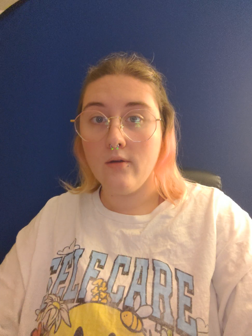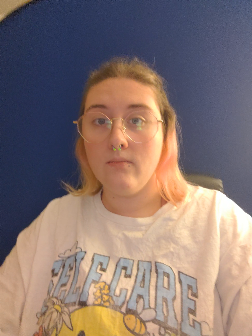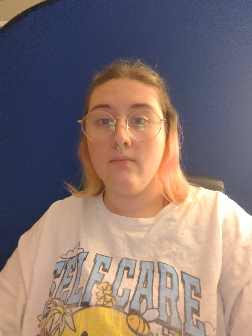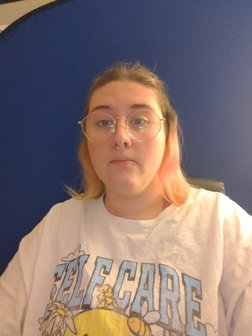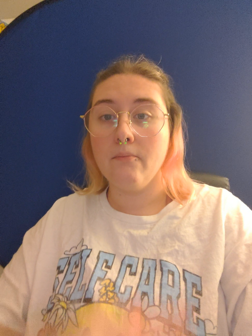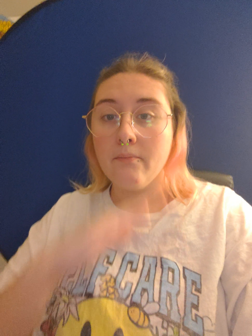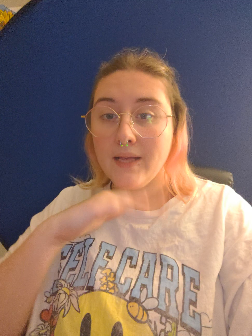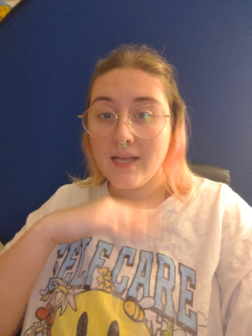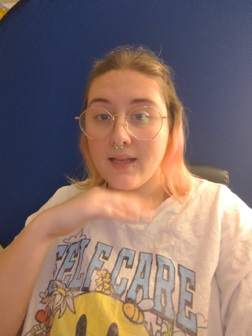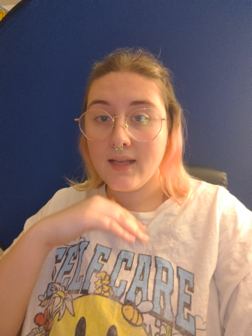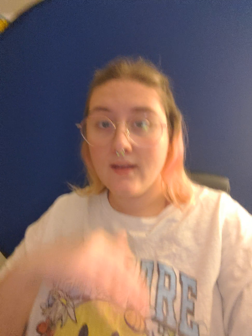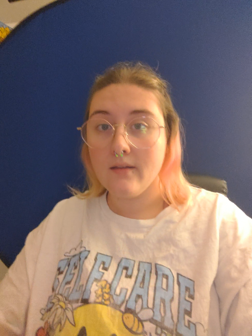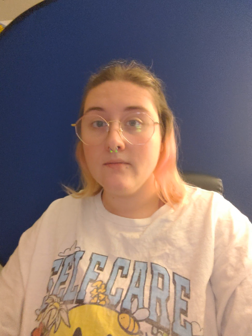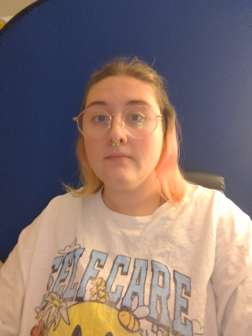pig